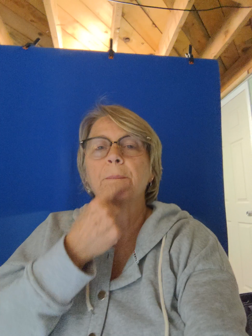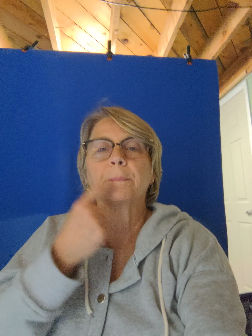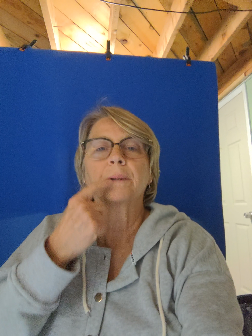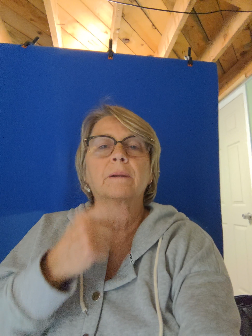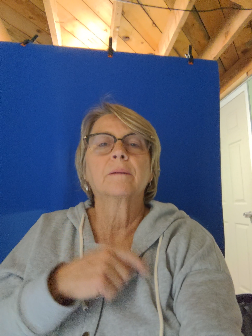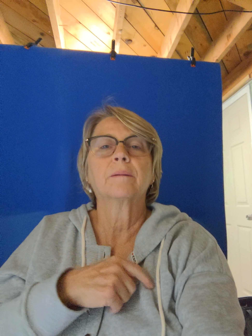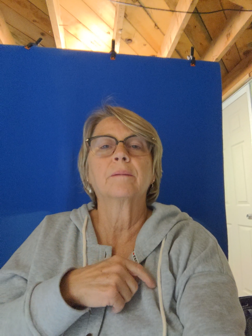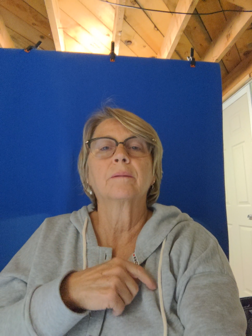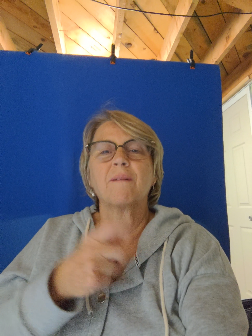lips